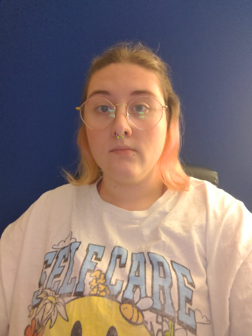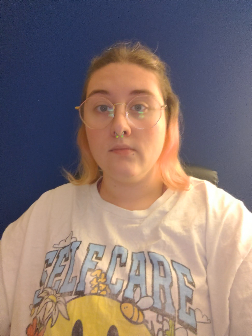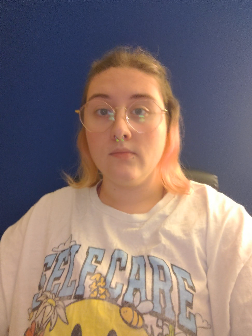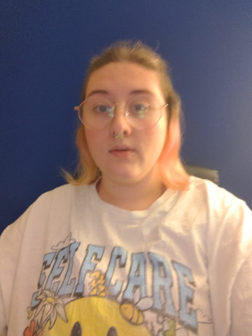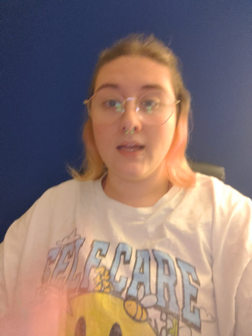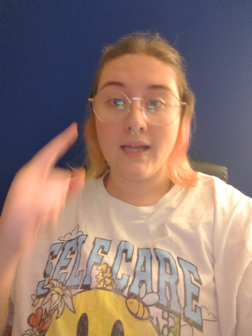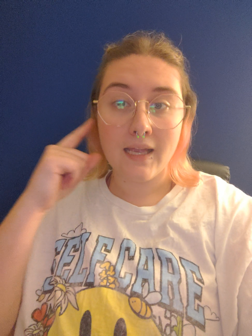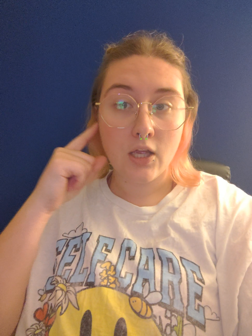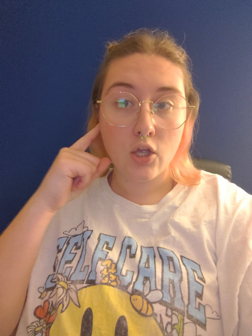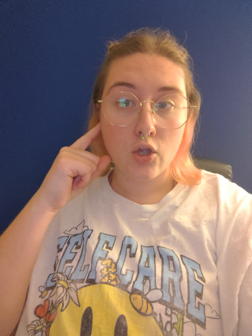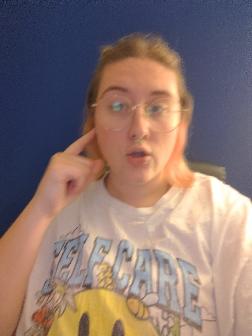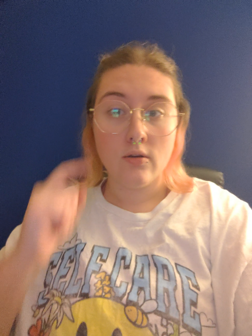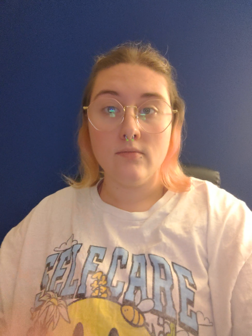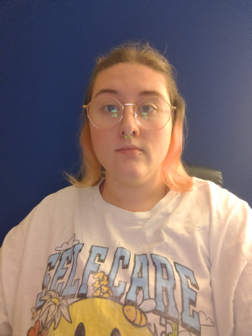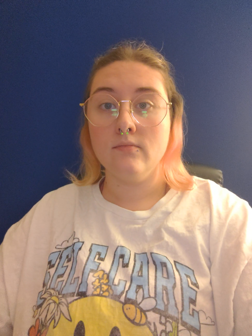ear